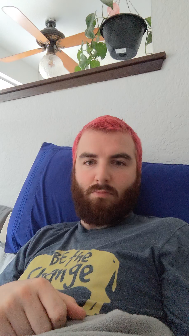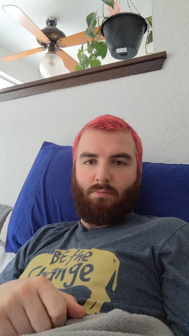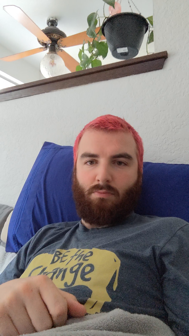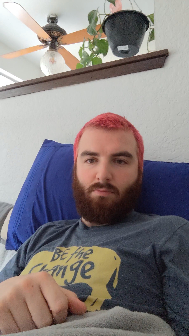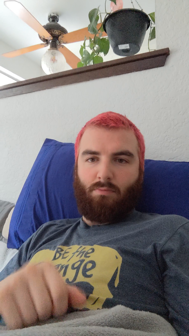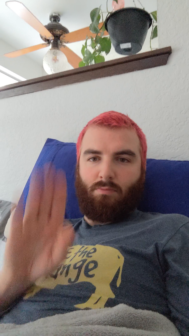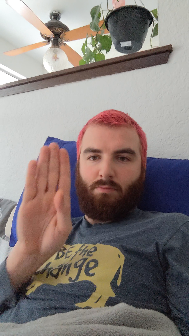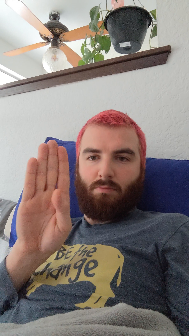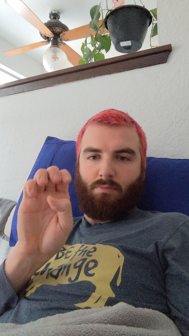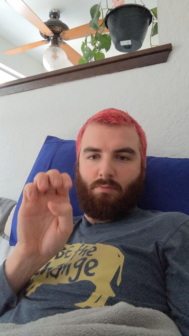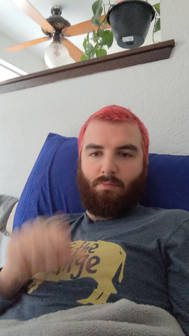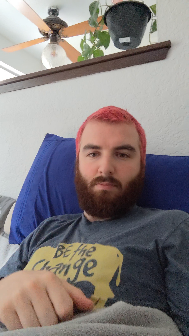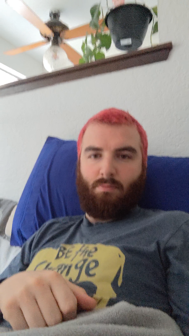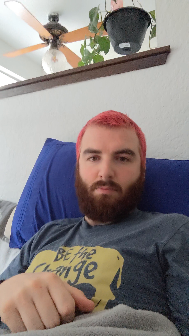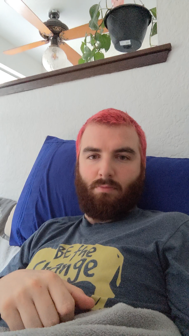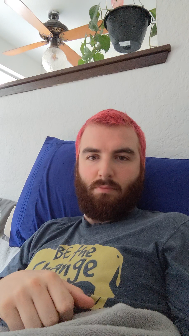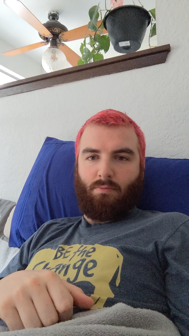be